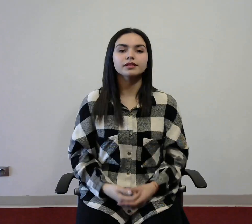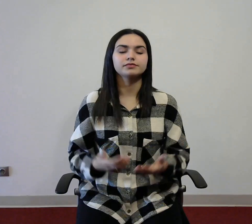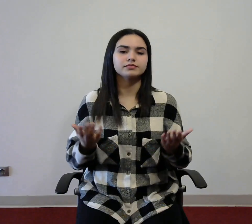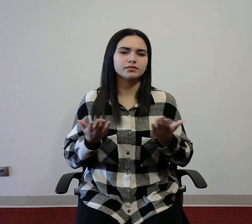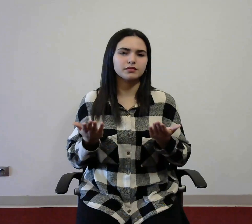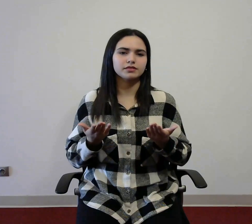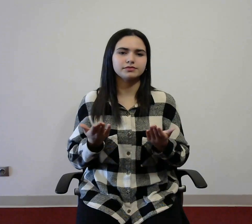hansı